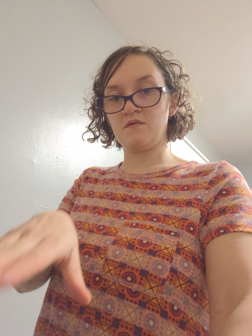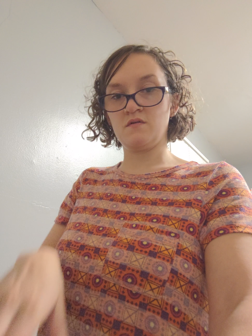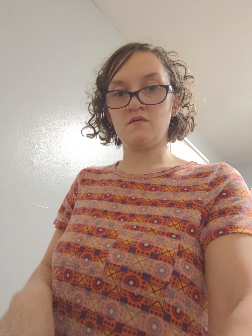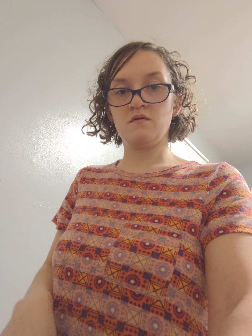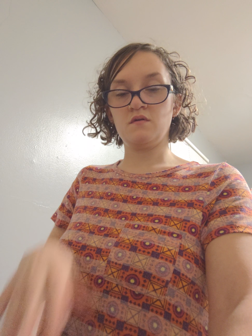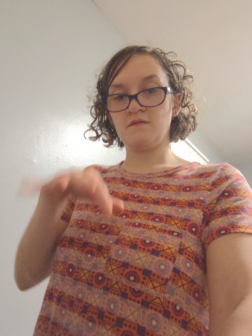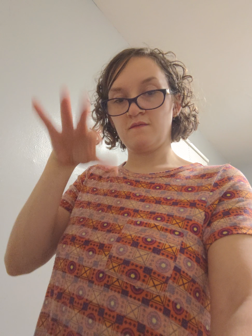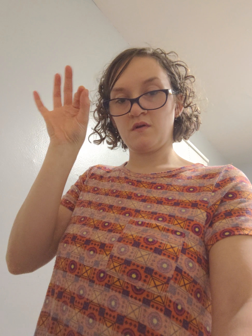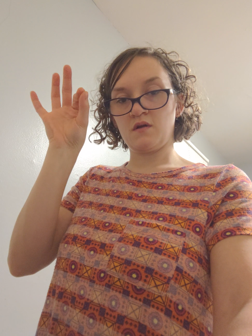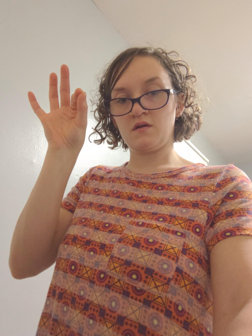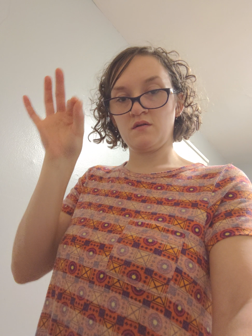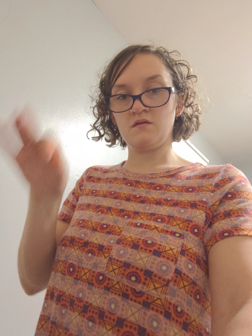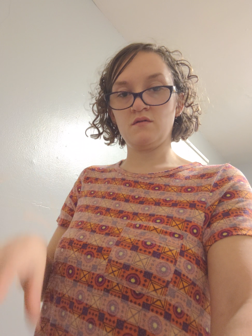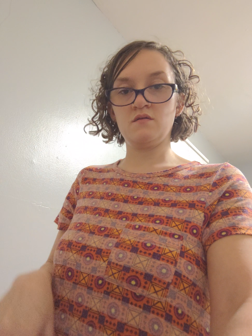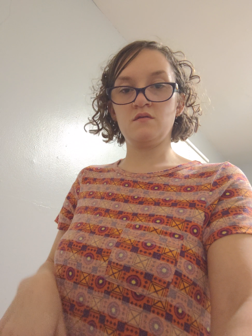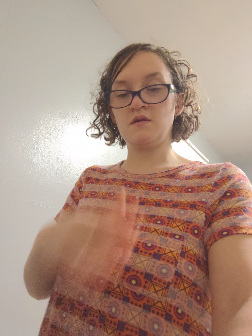find